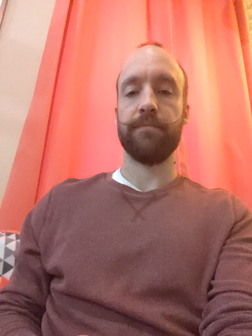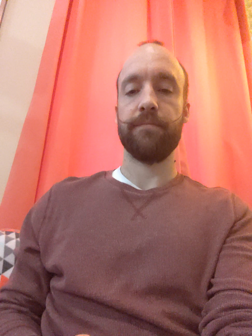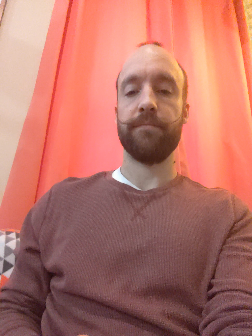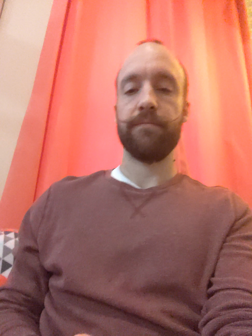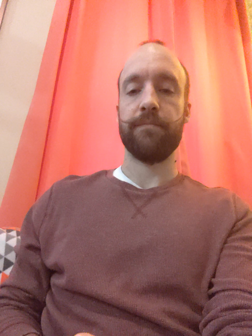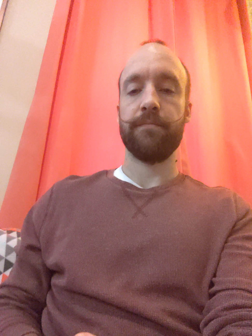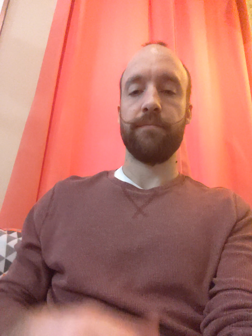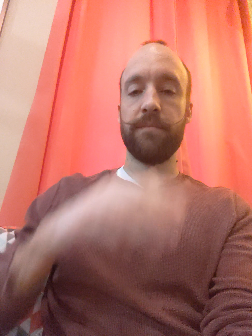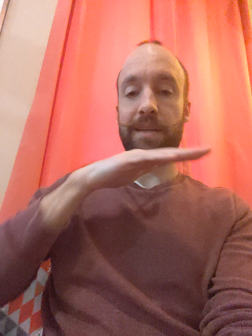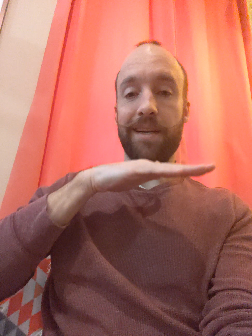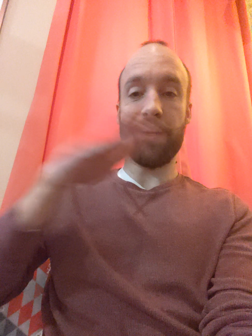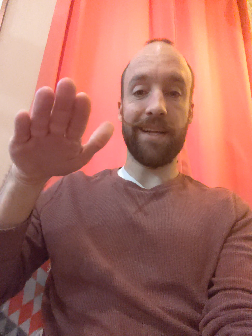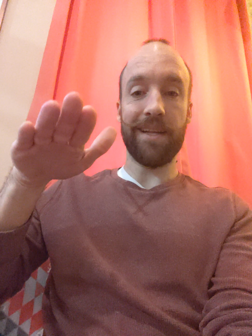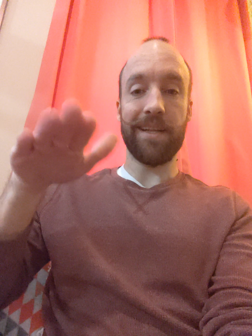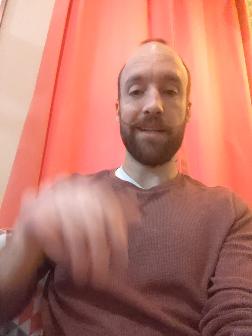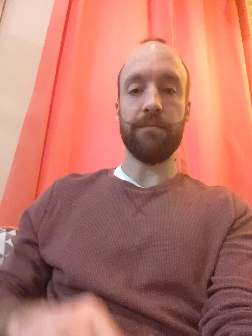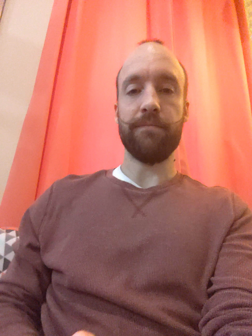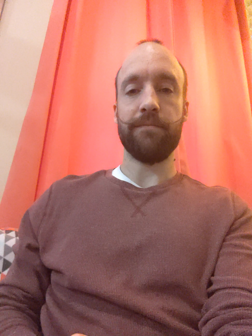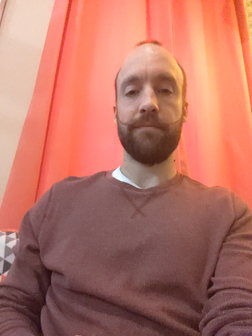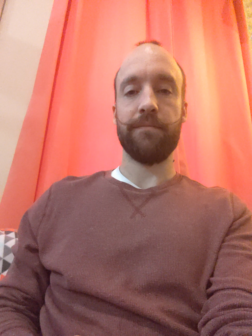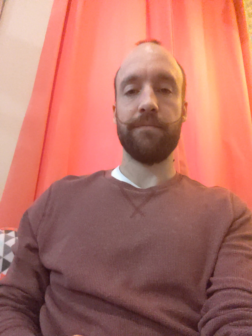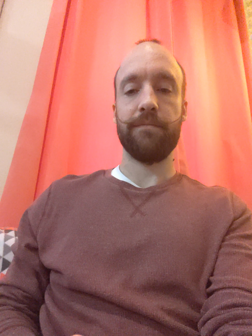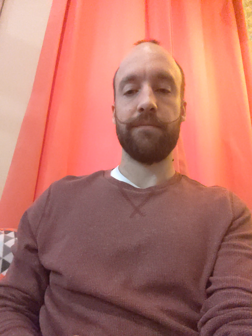clean